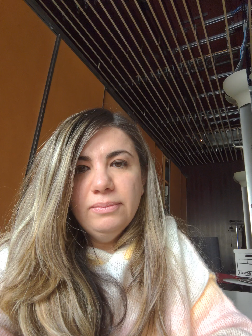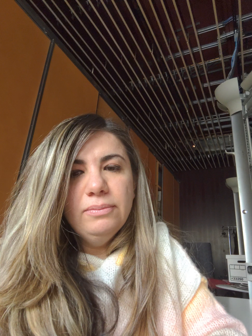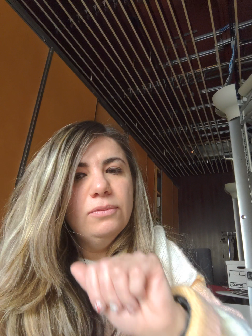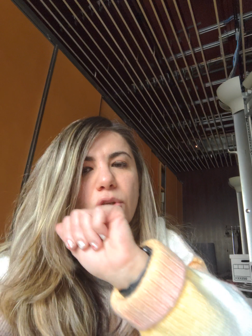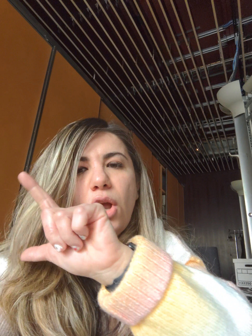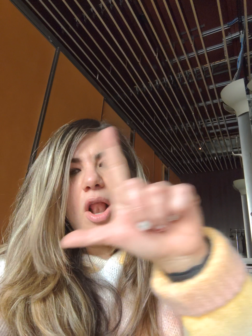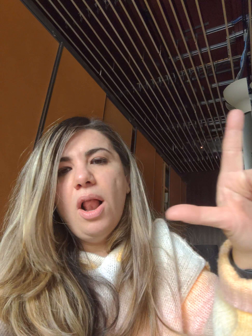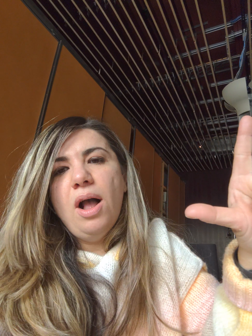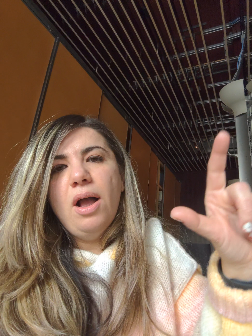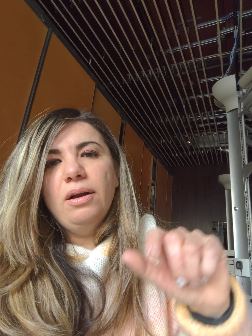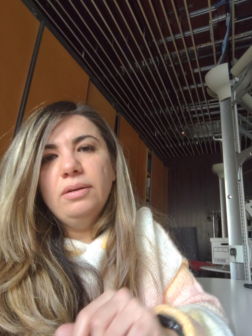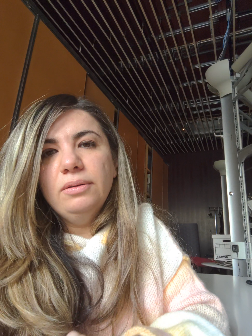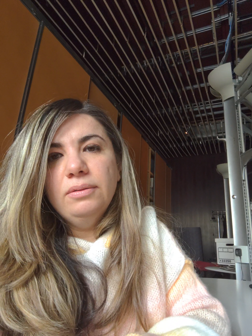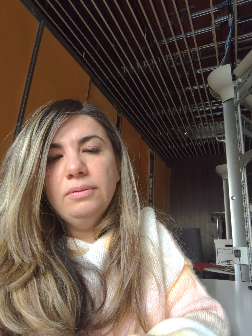all